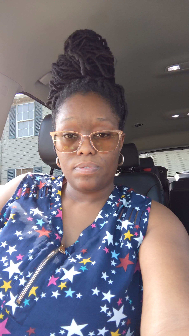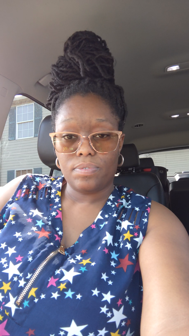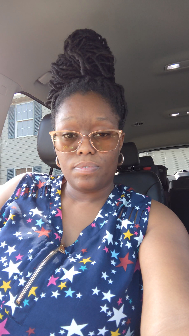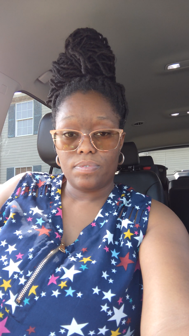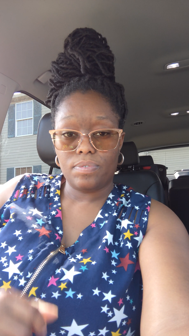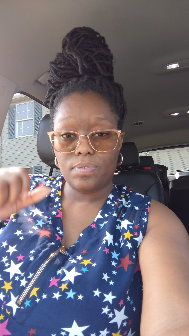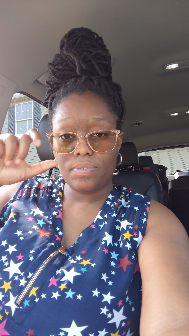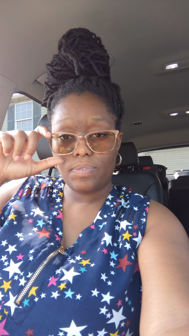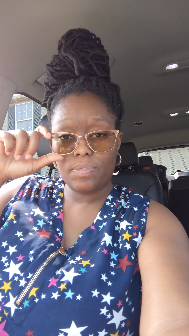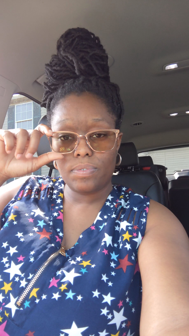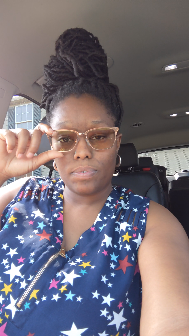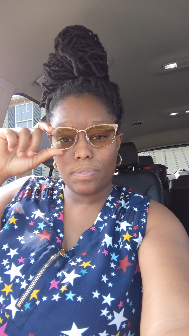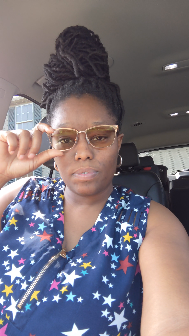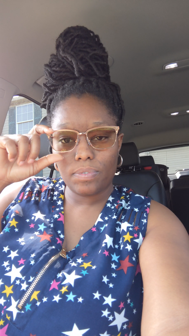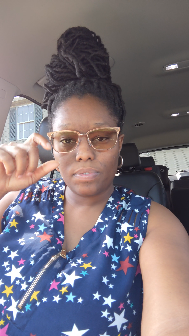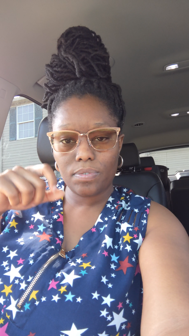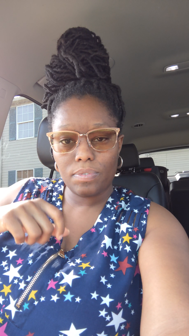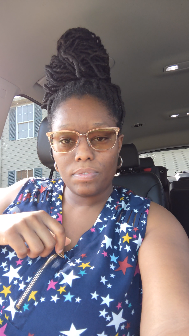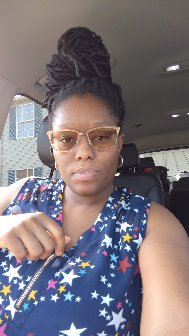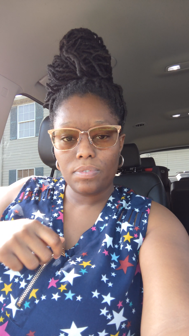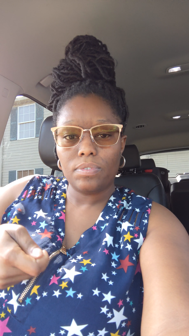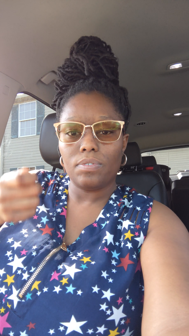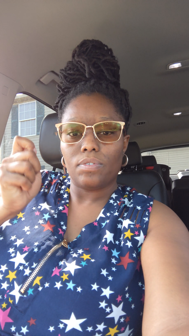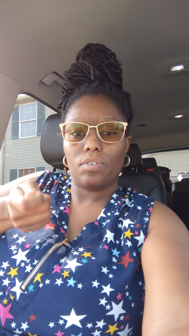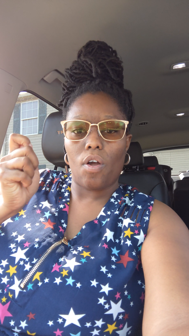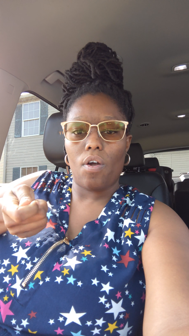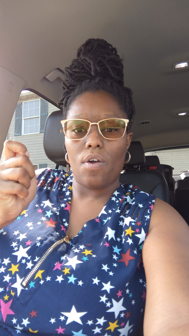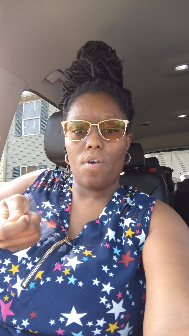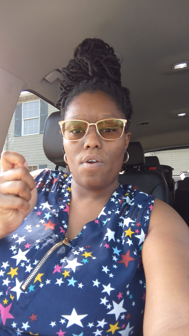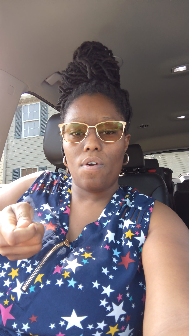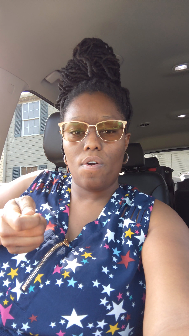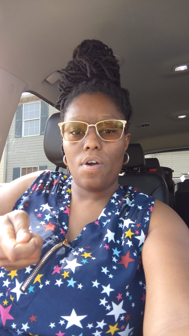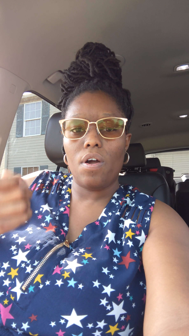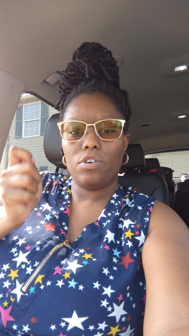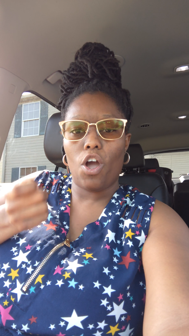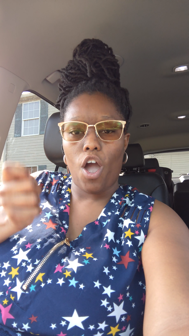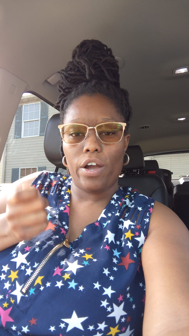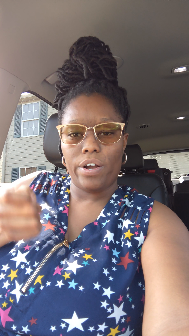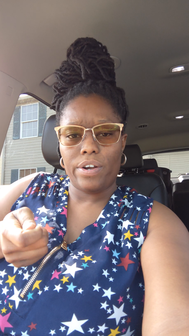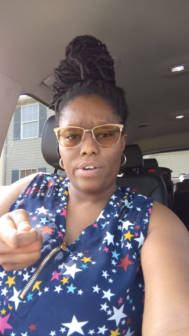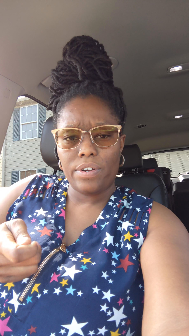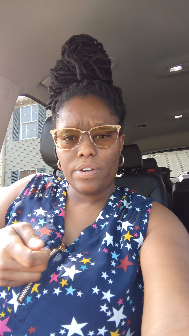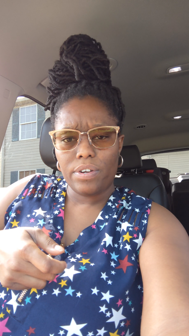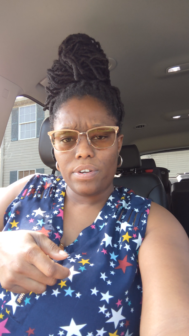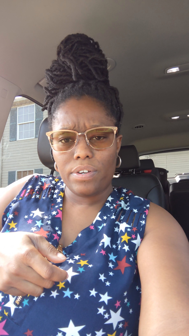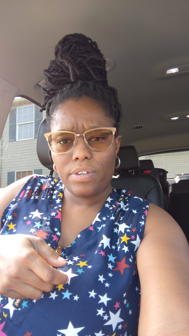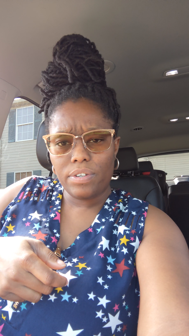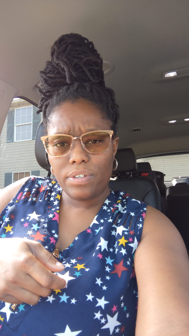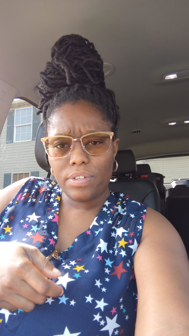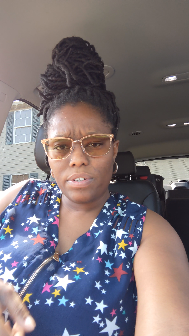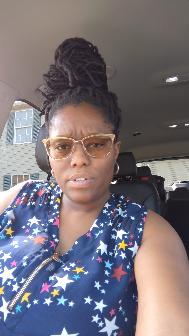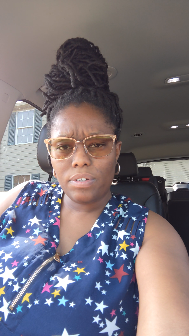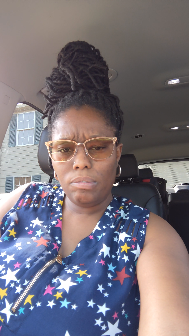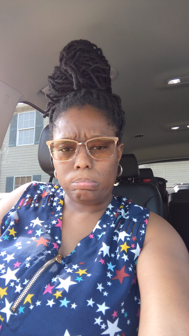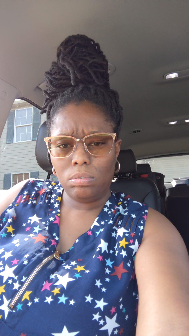cart